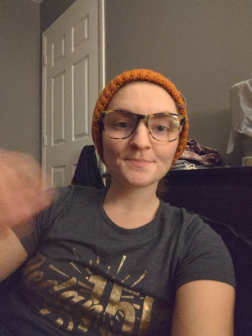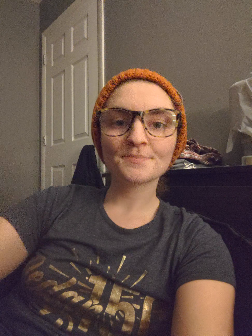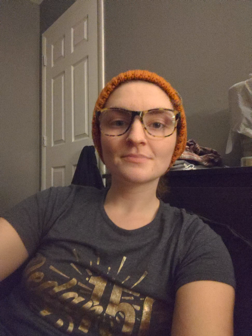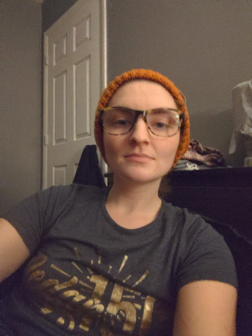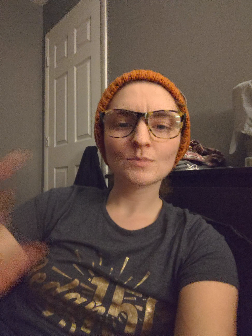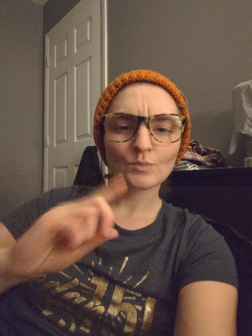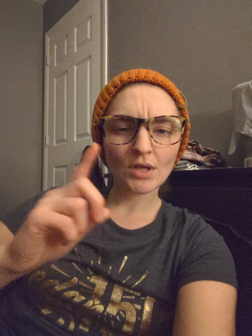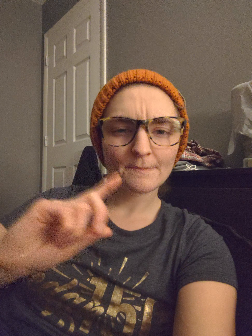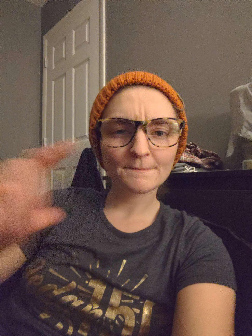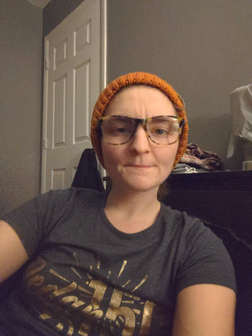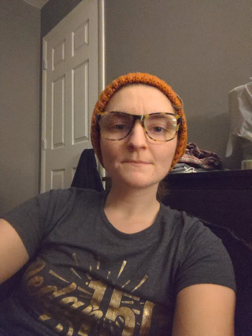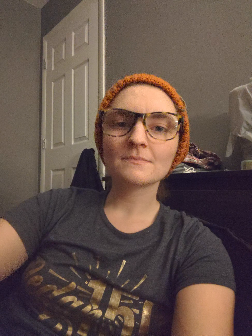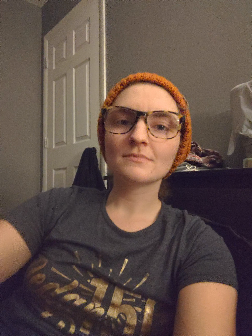where